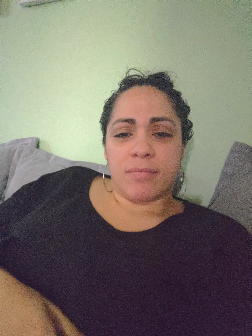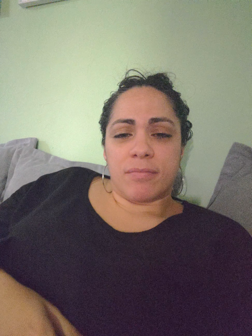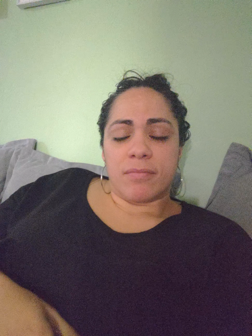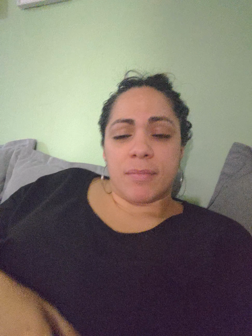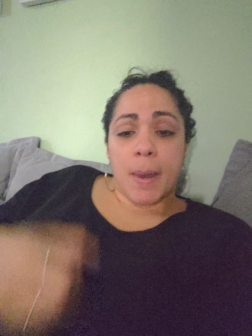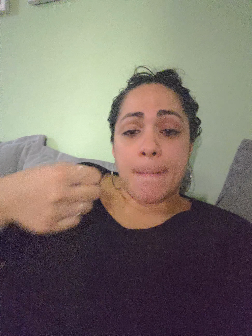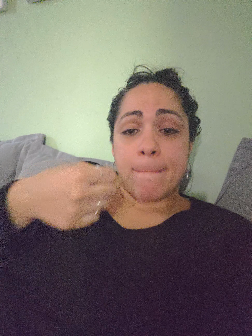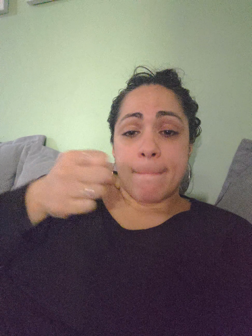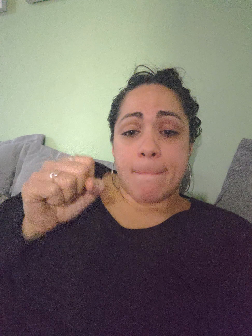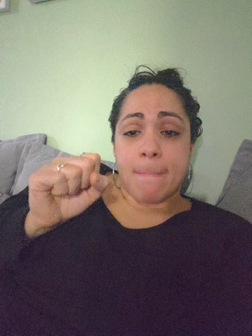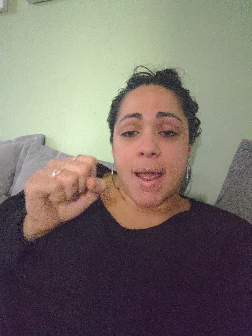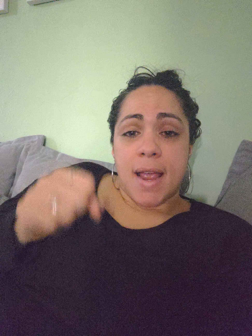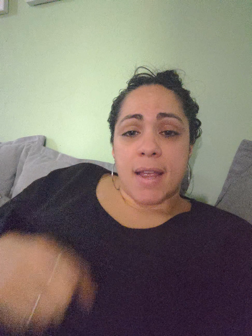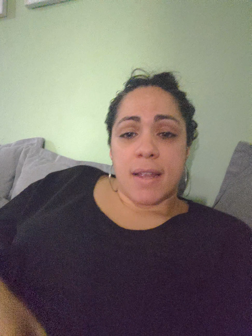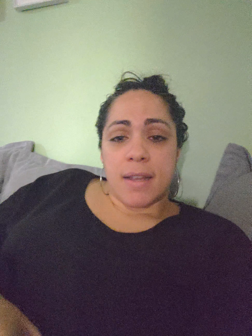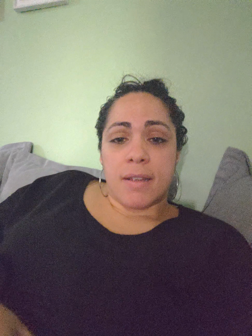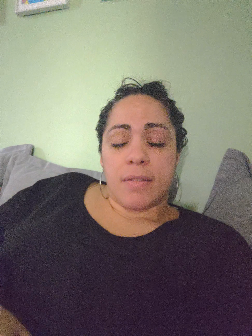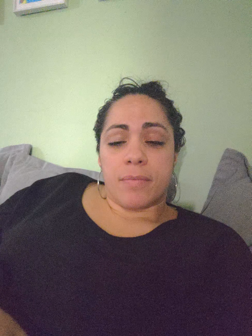make